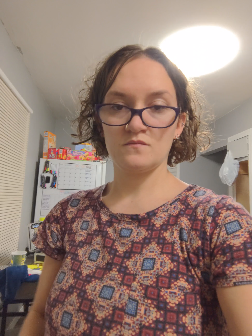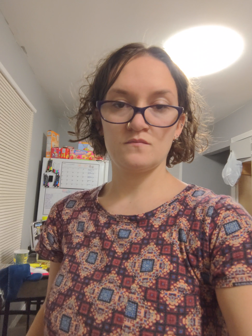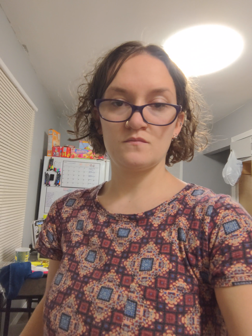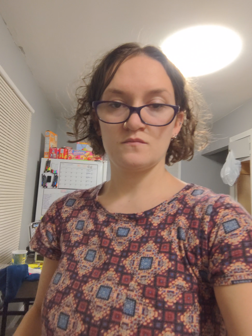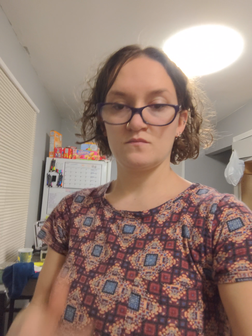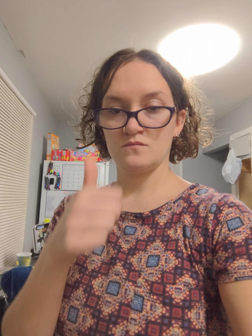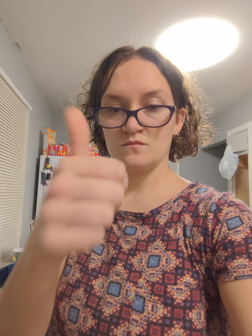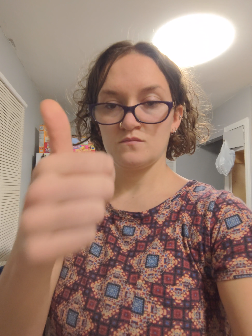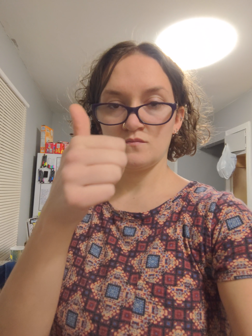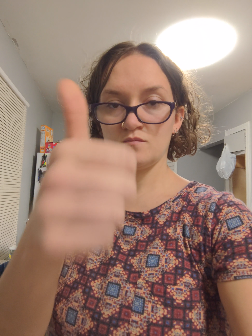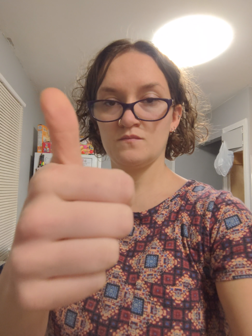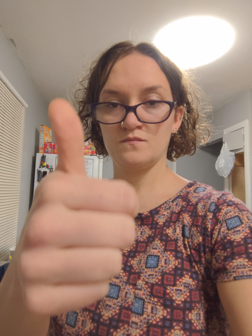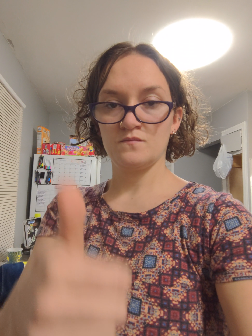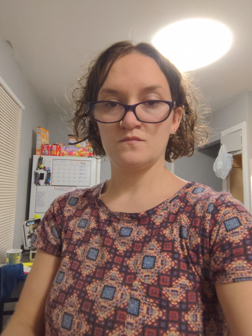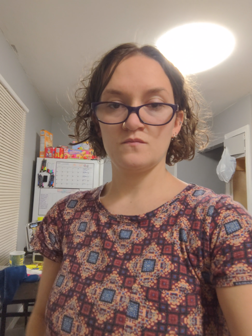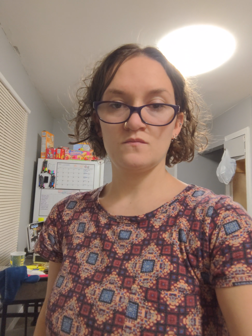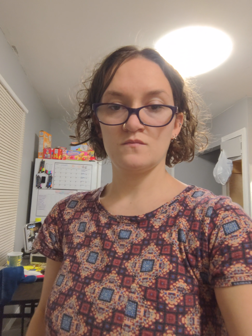yourself